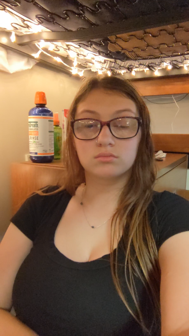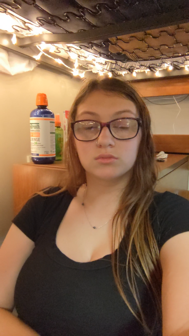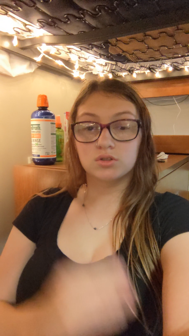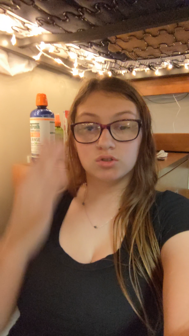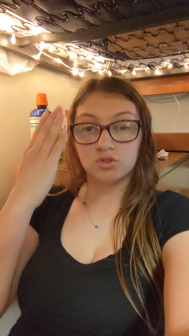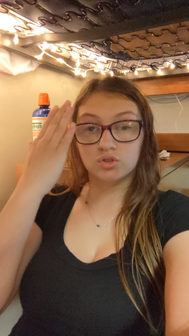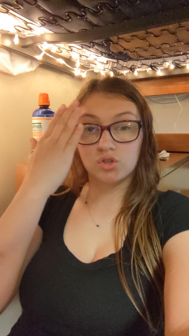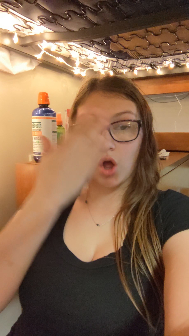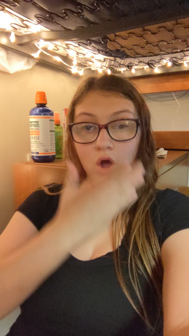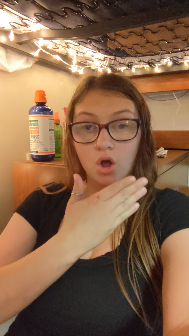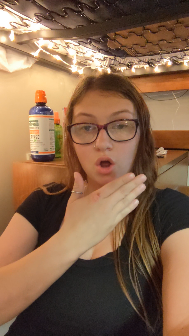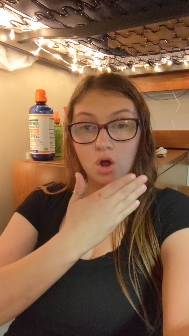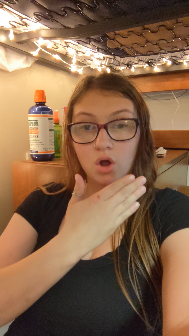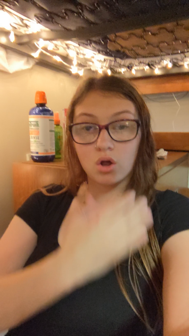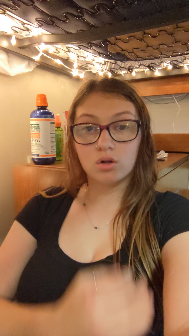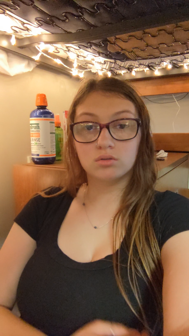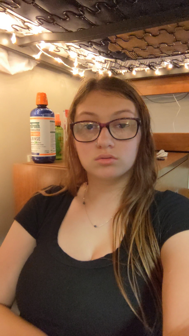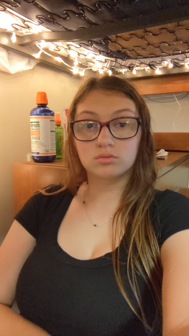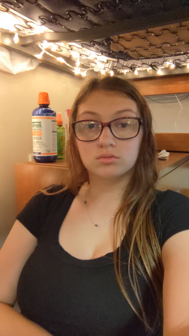dark